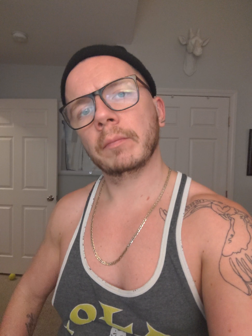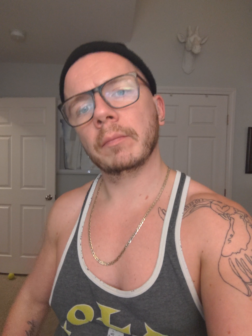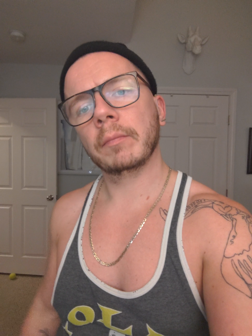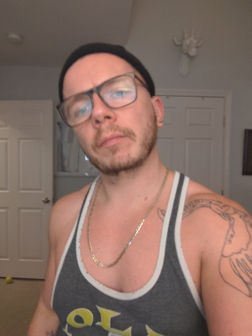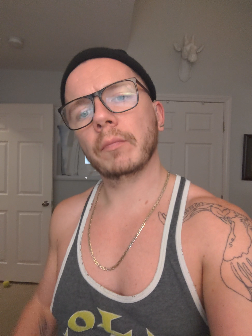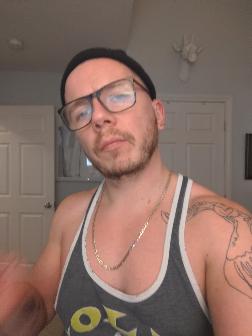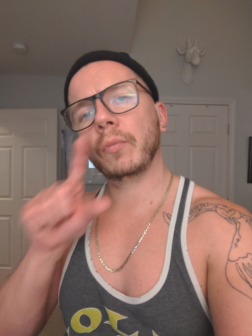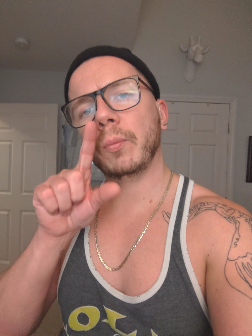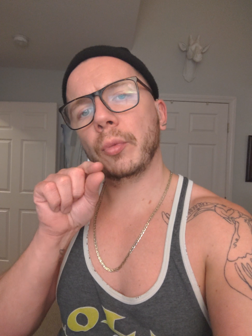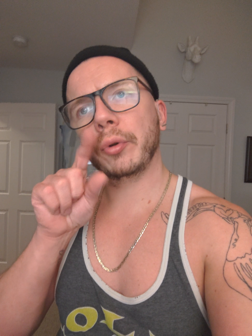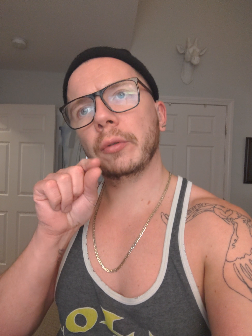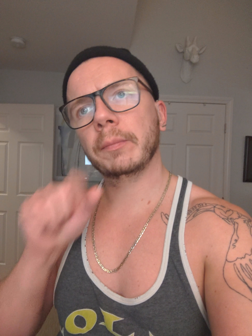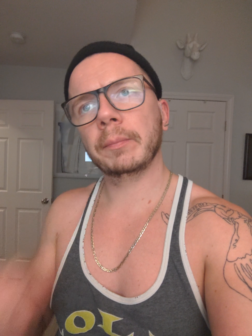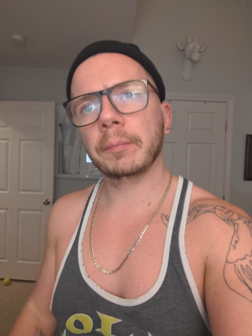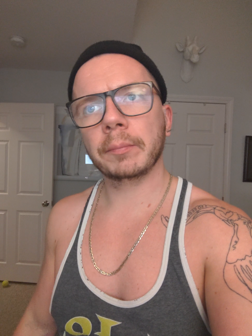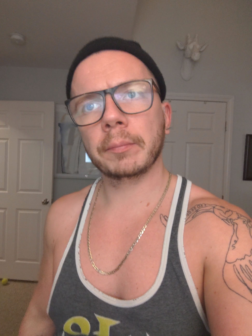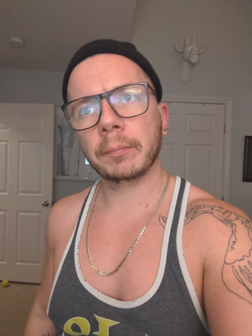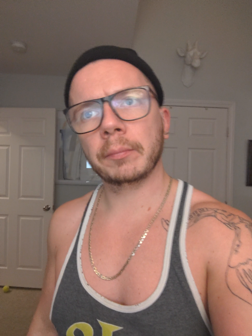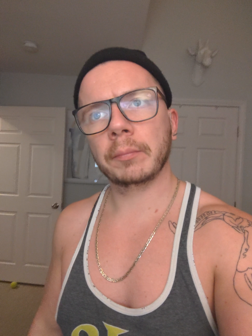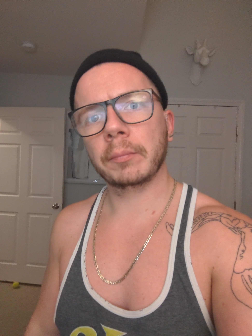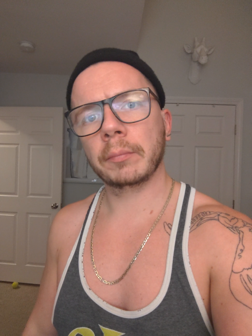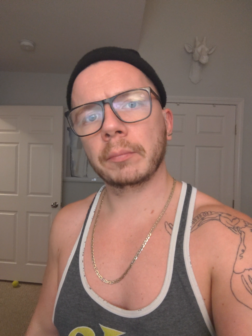bird